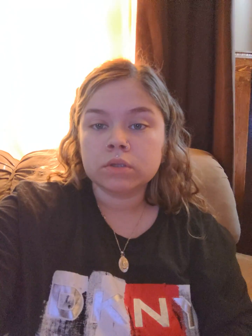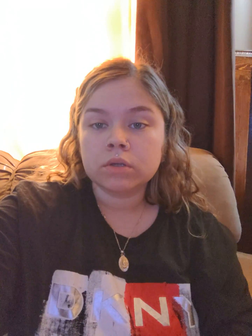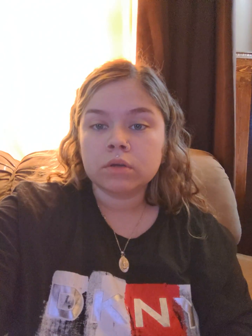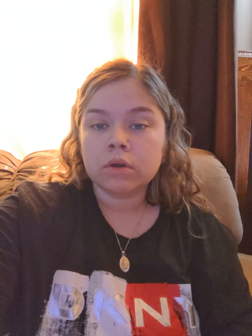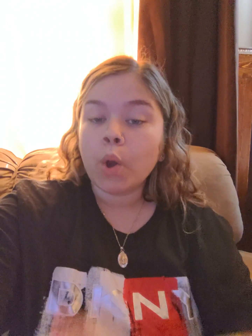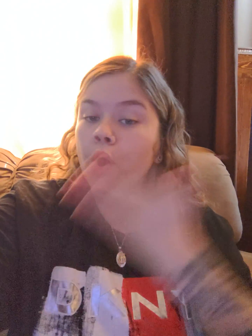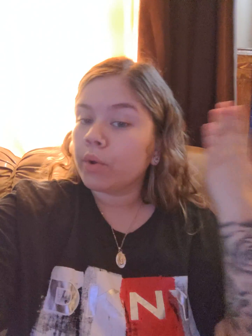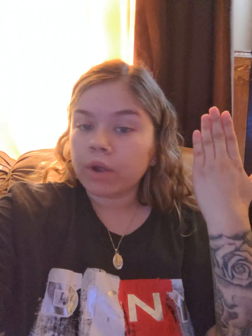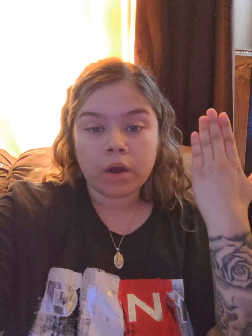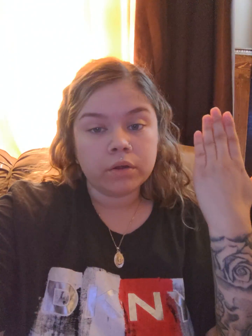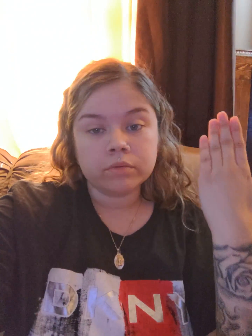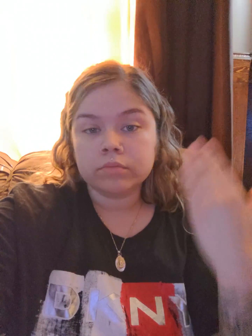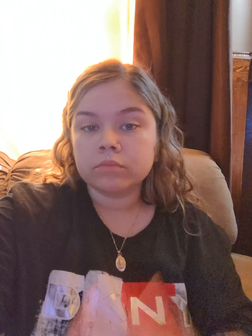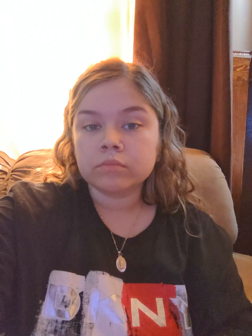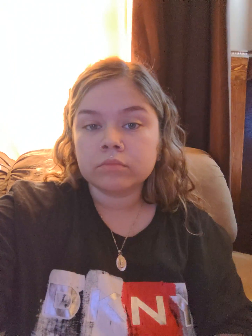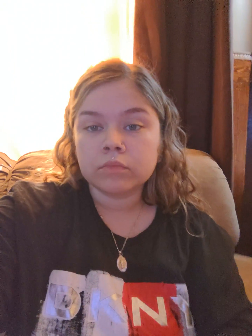all gone